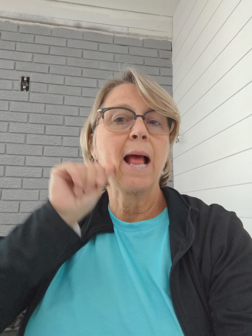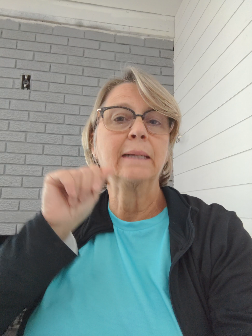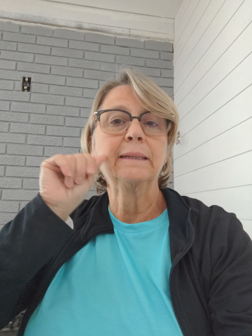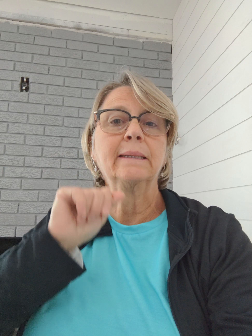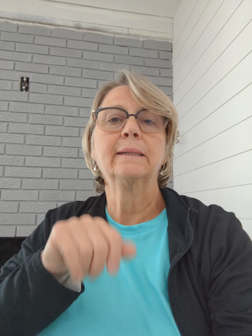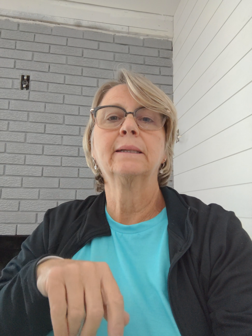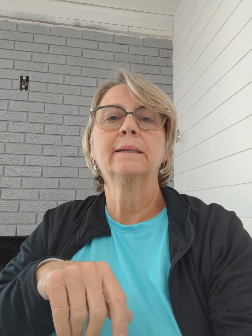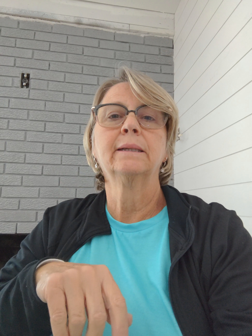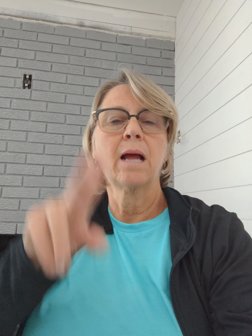aunt